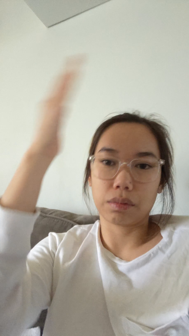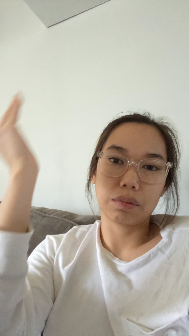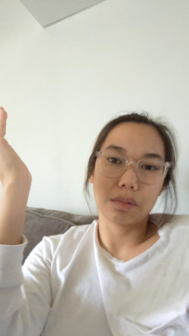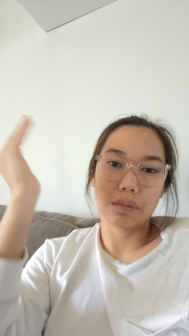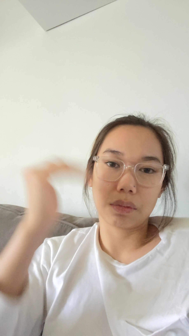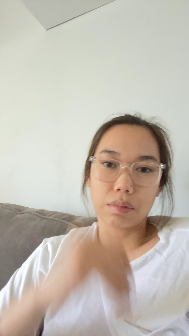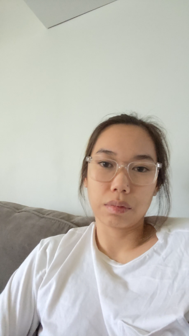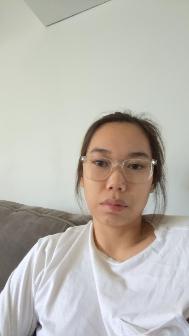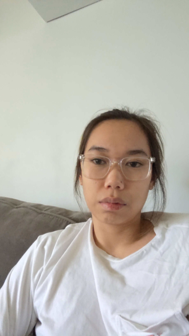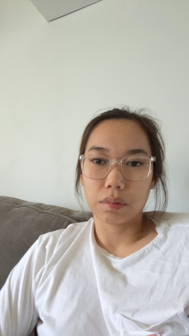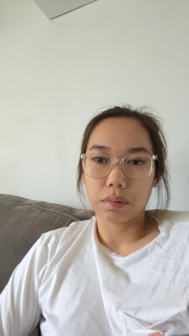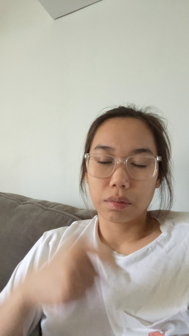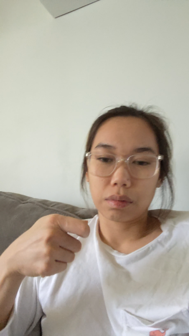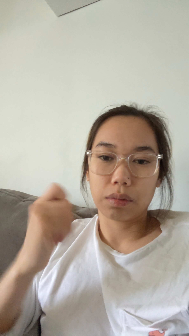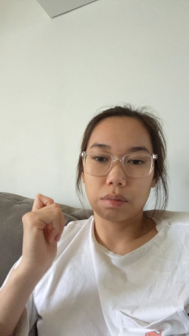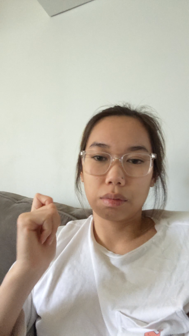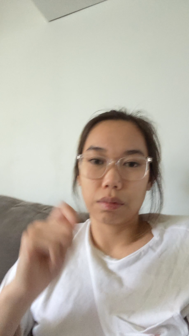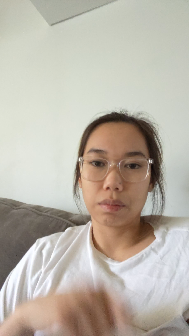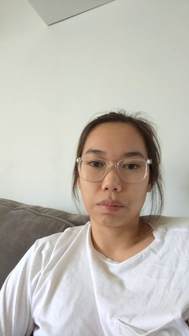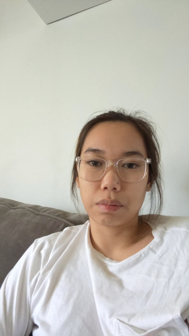pull